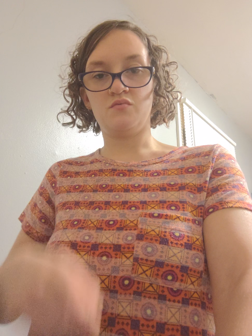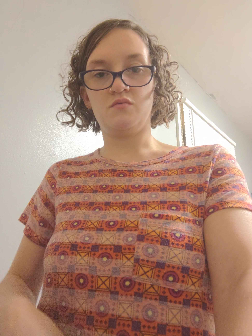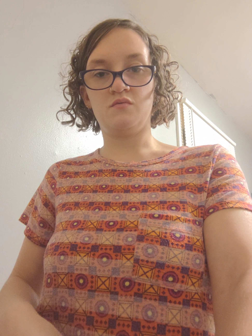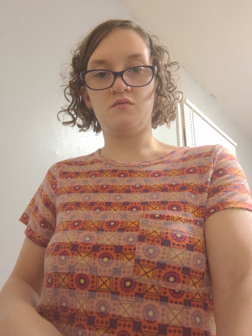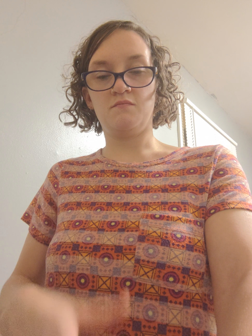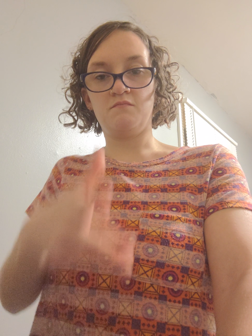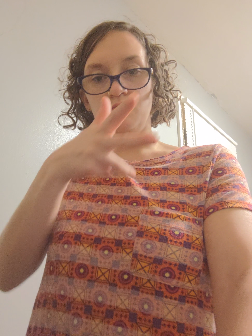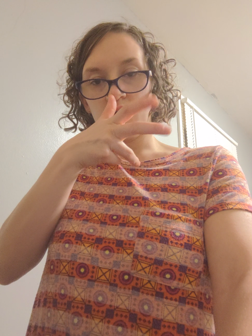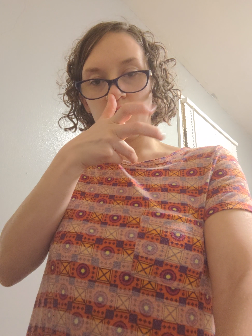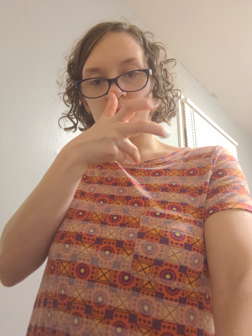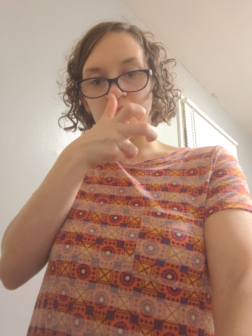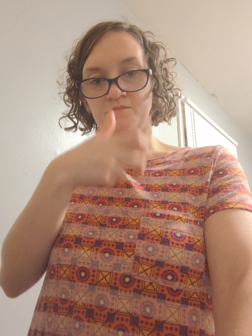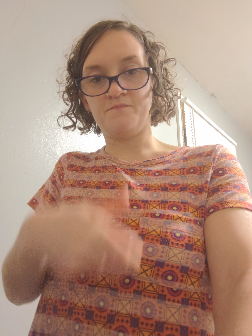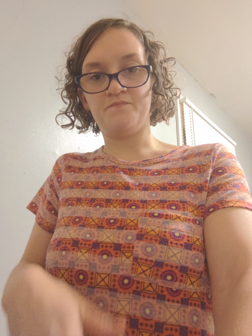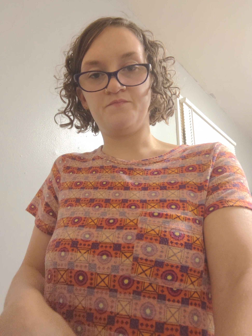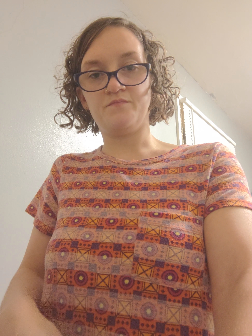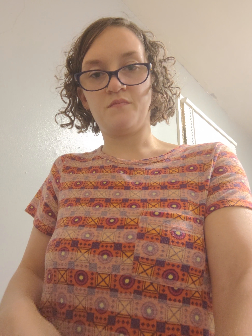bug